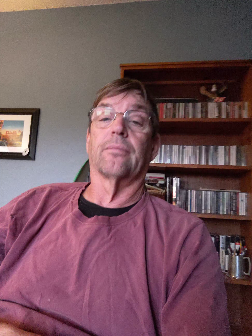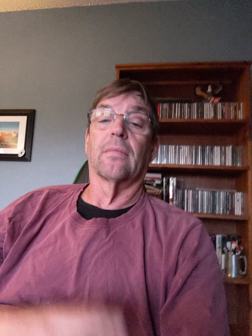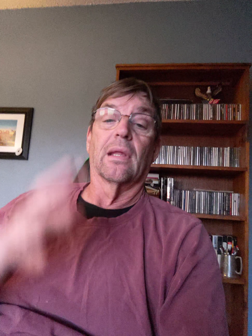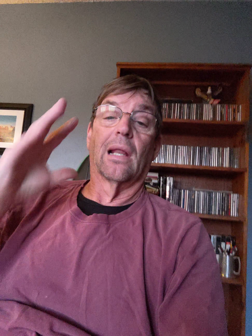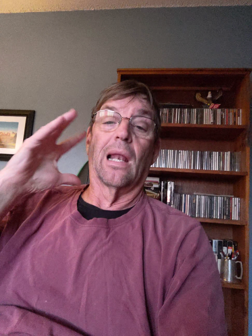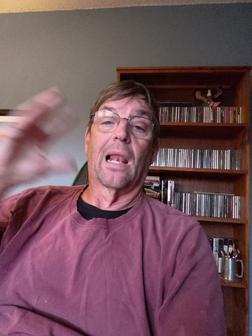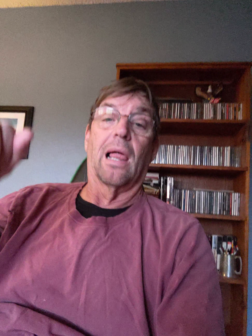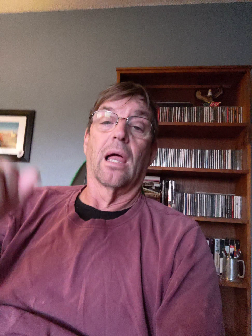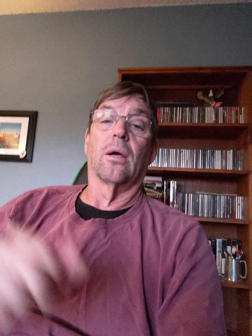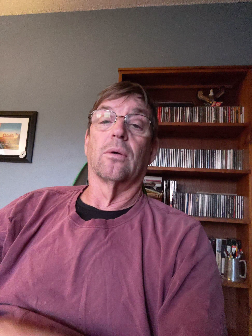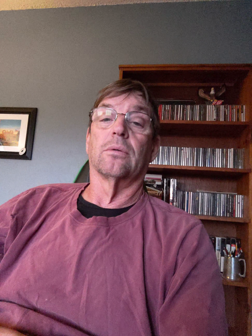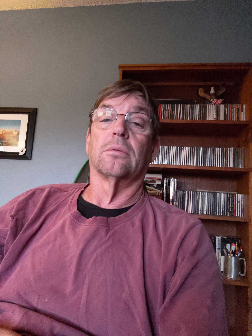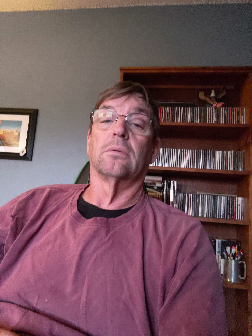loud